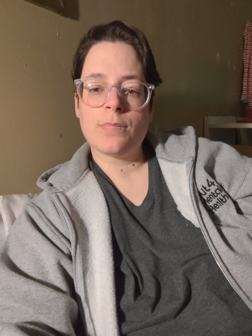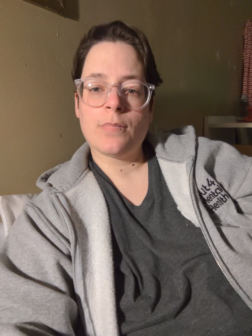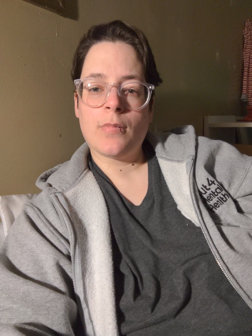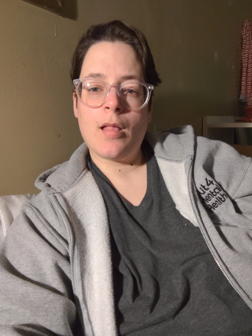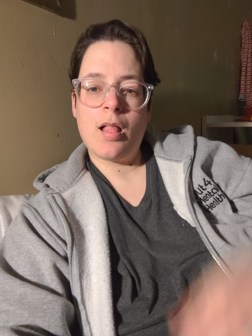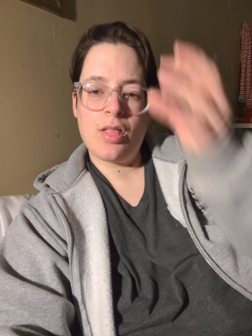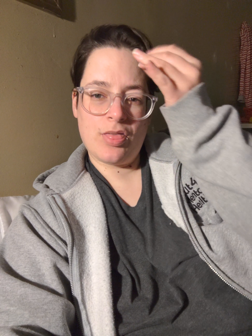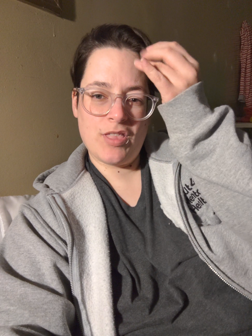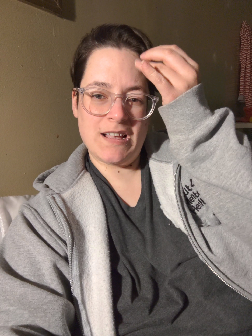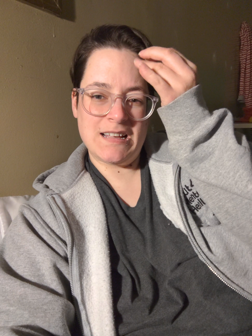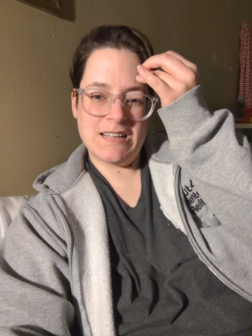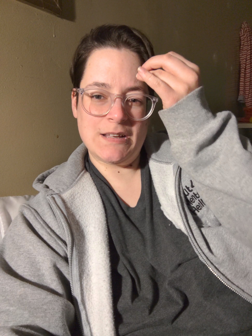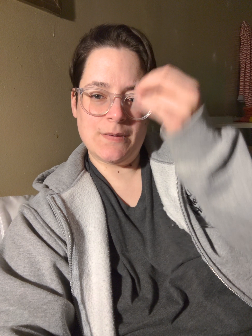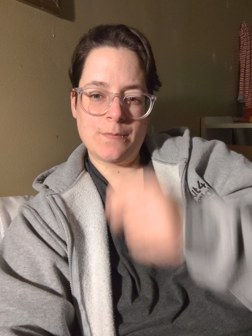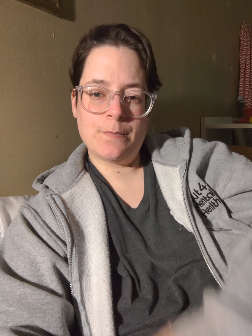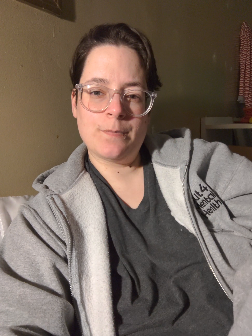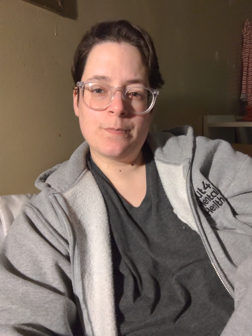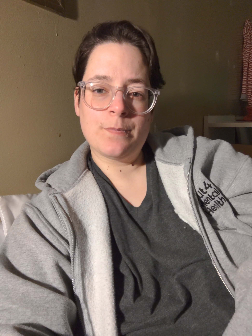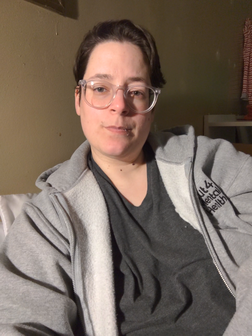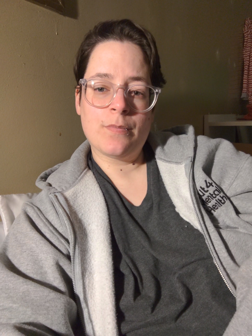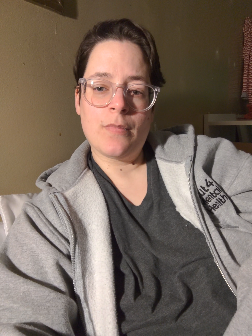think